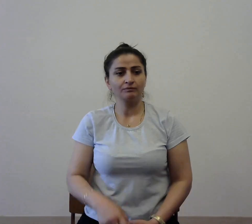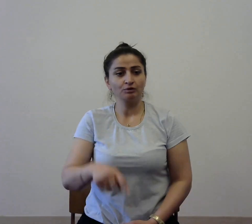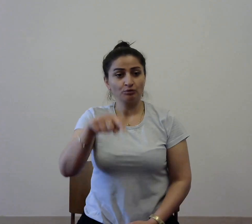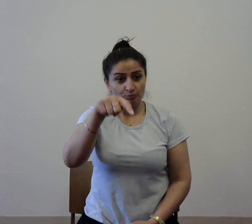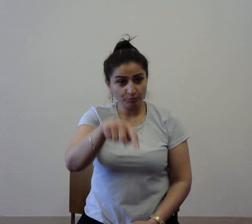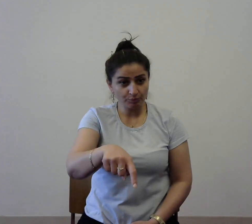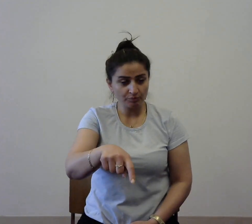burda